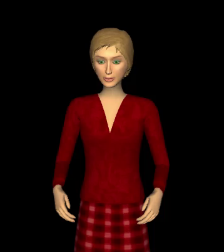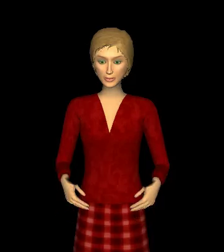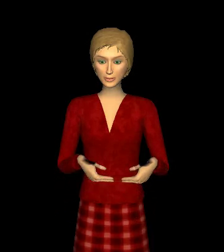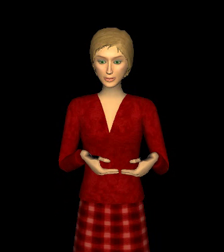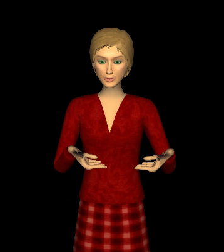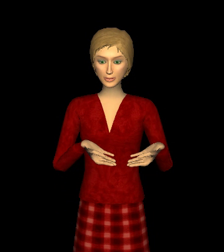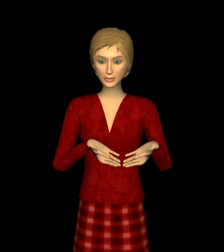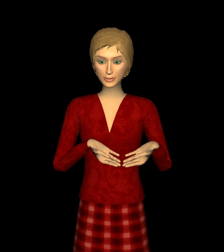طبق